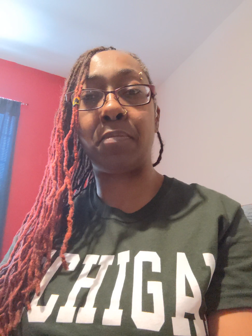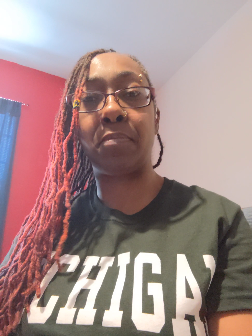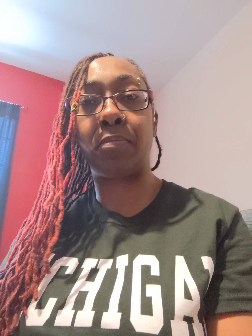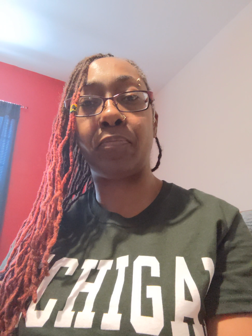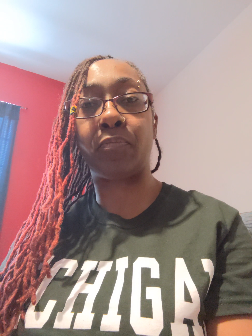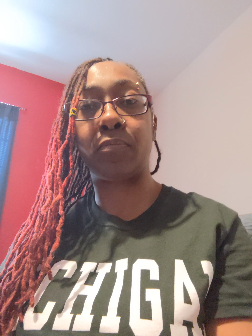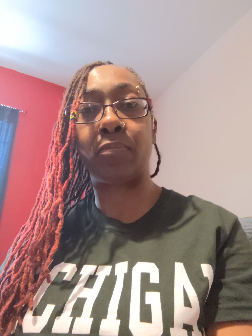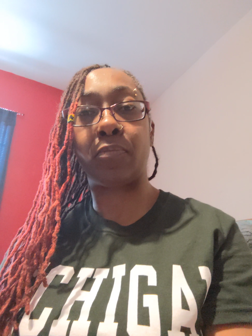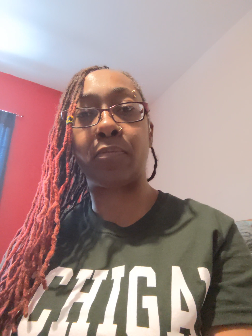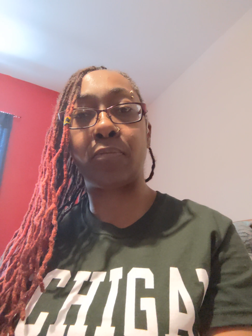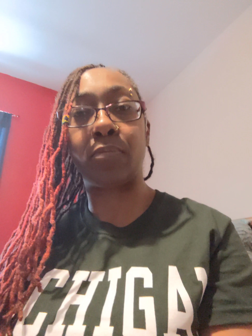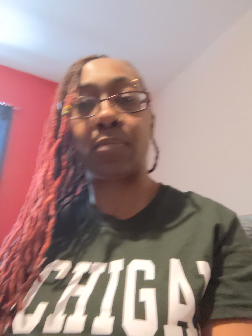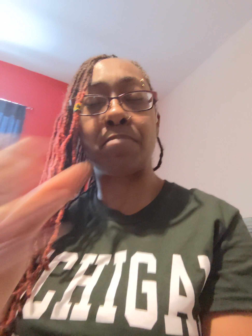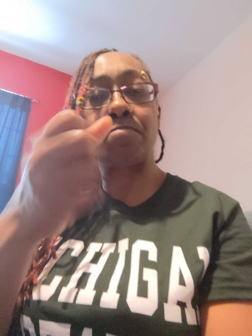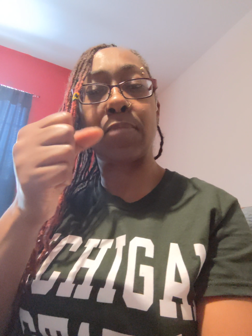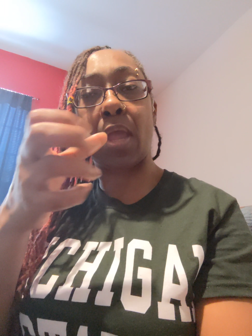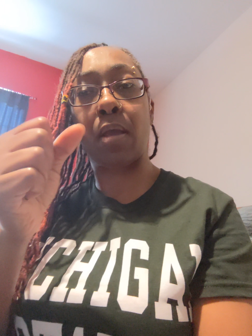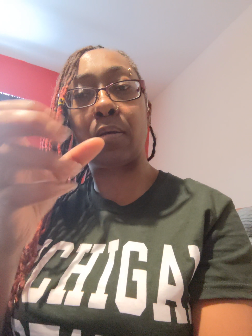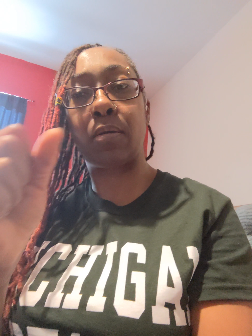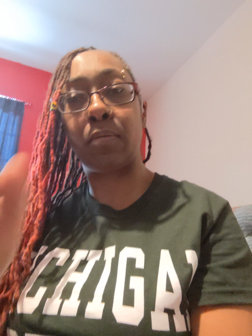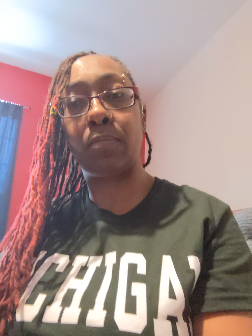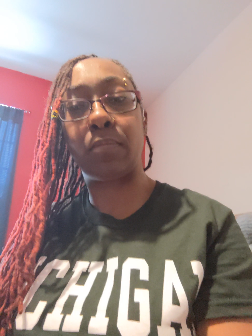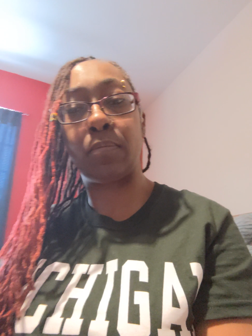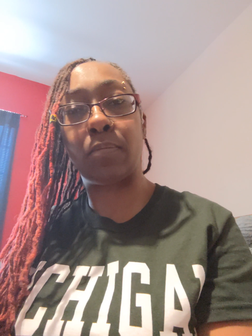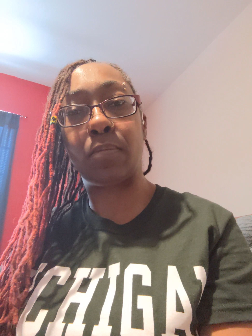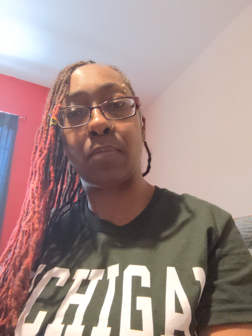milk